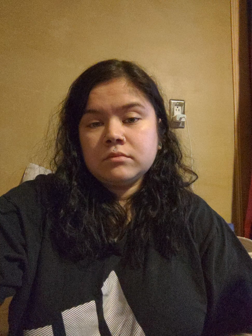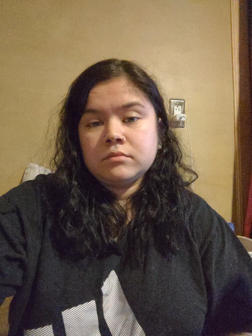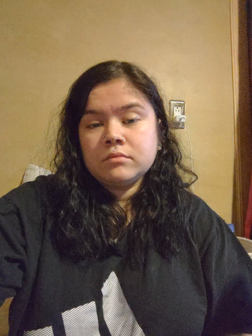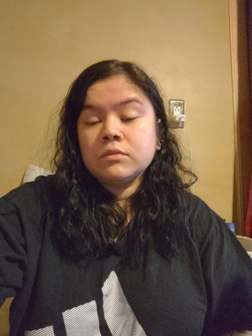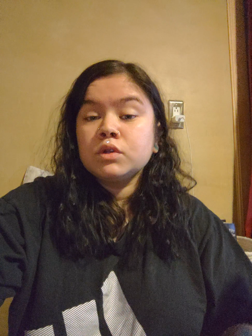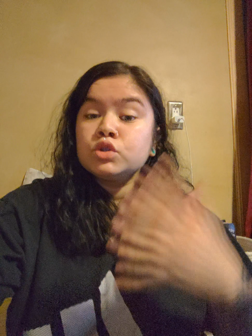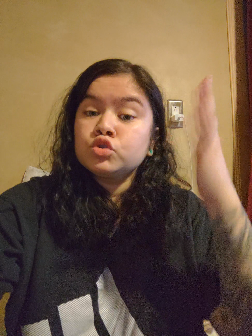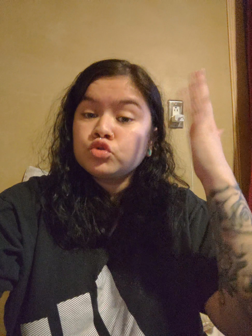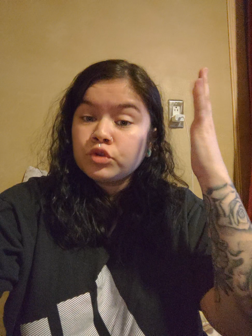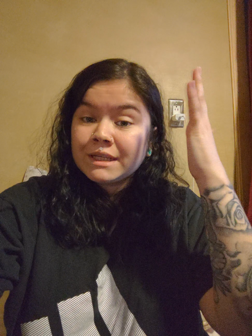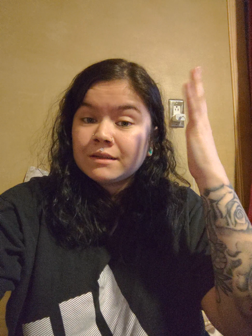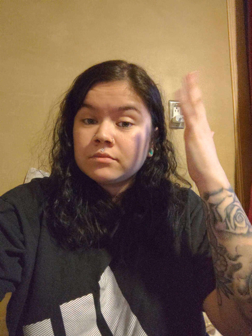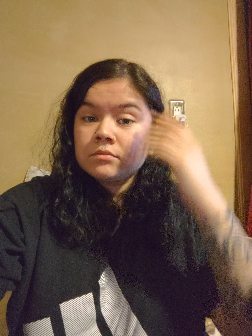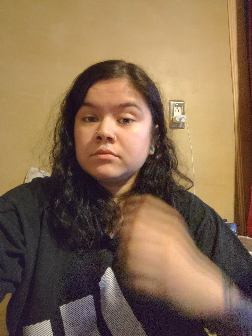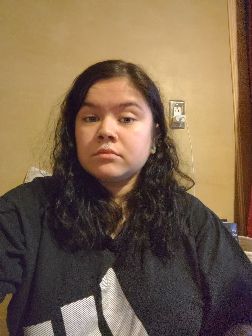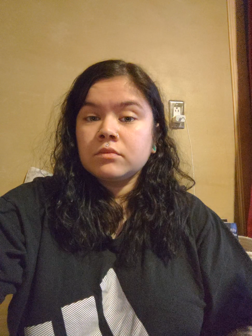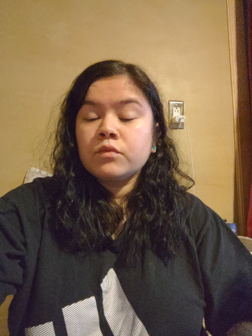tree